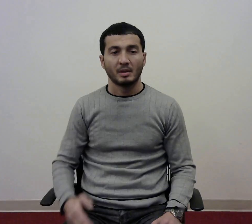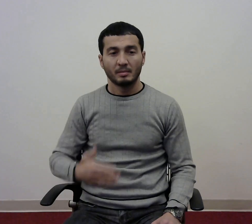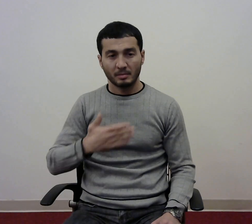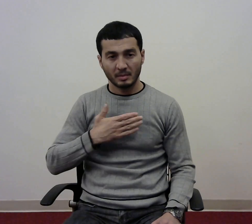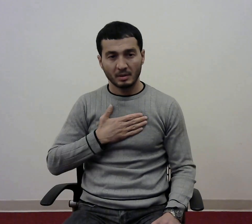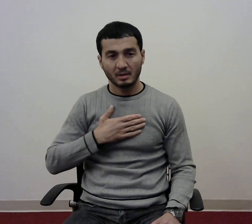mən